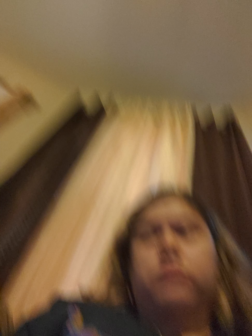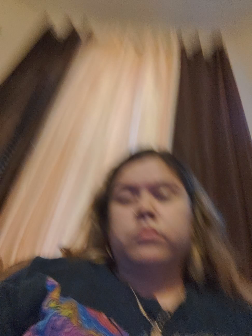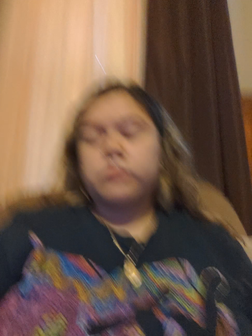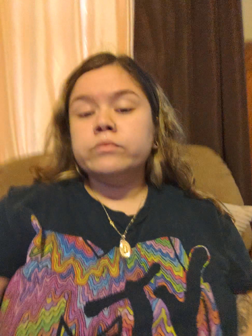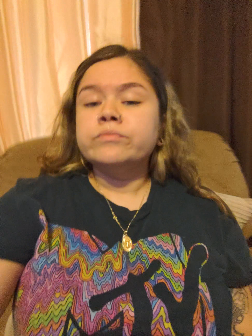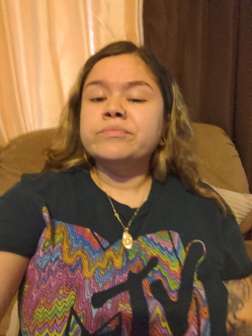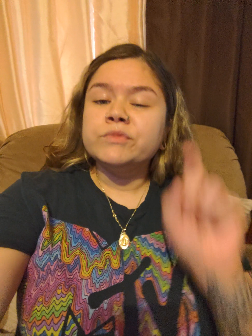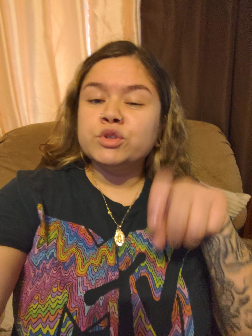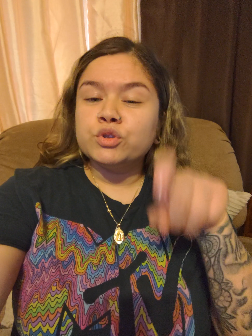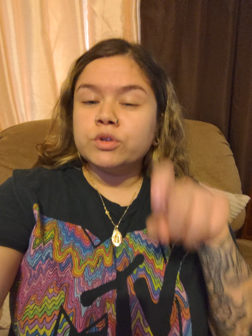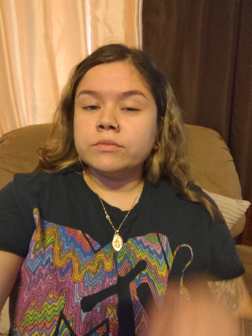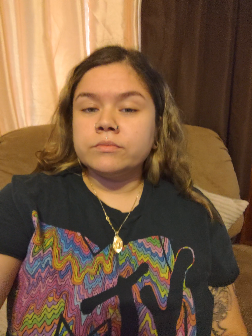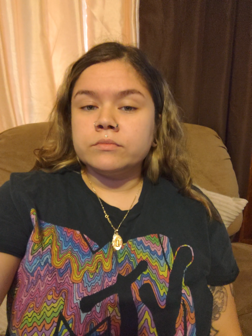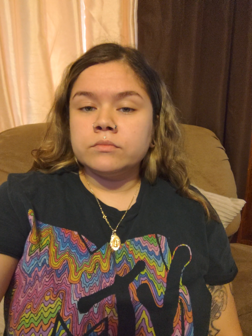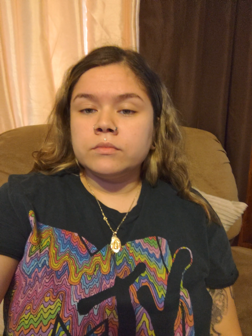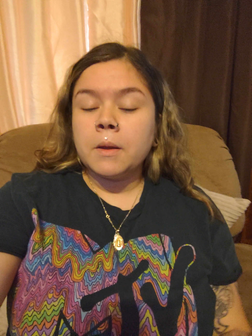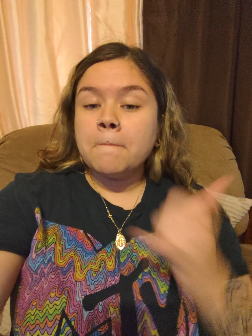should